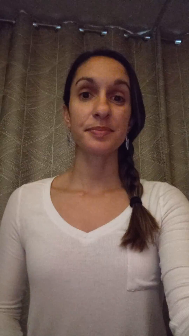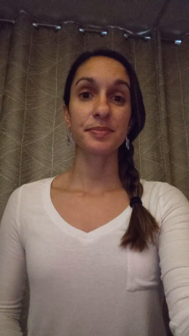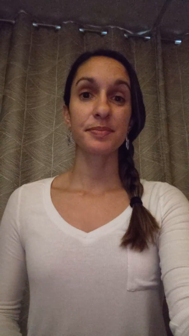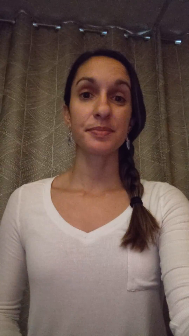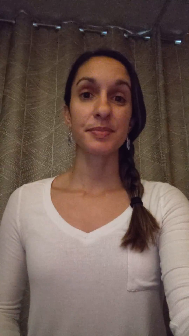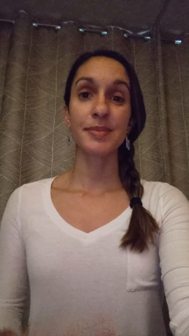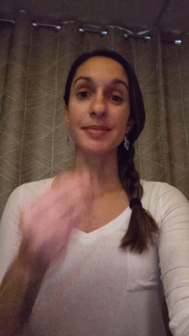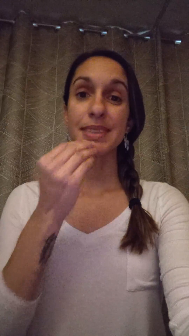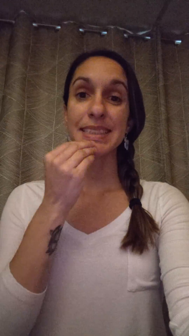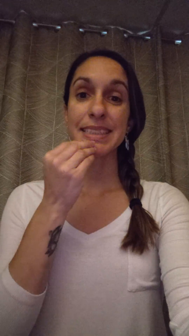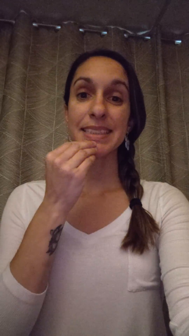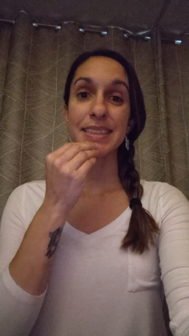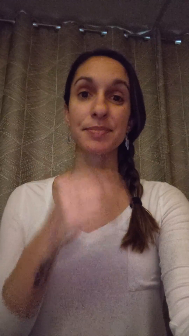eat